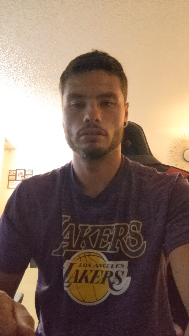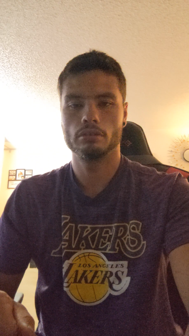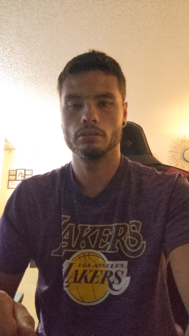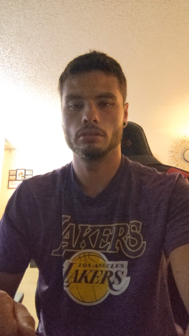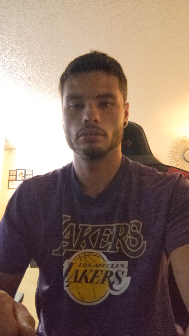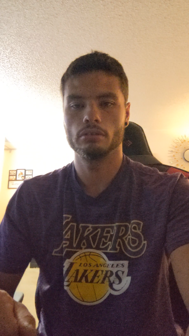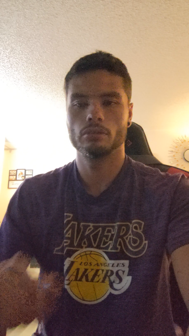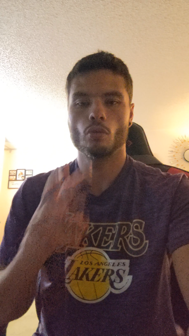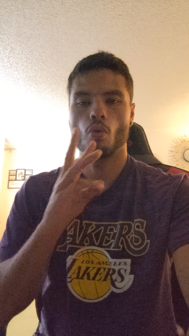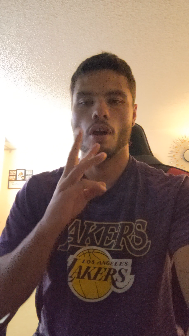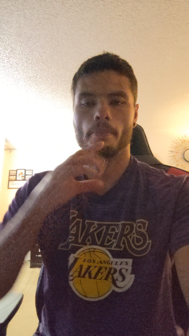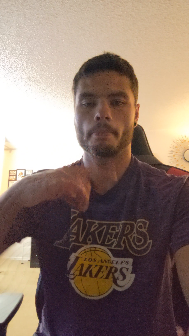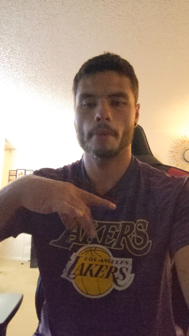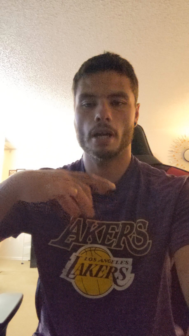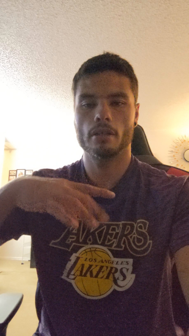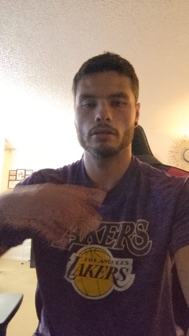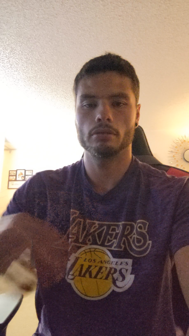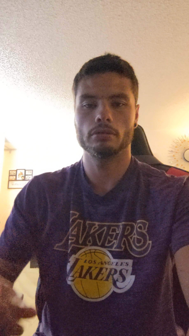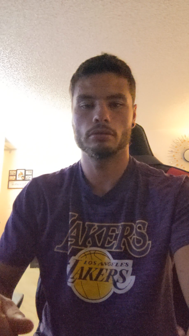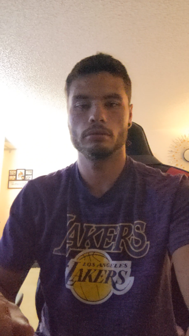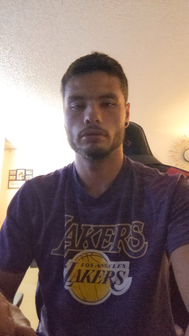melon